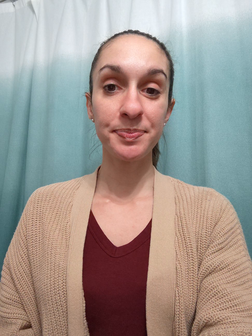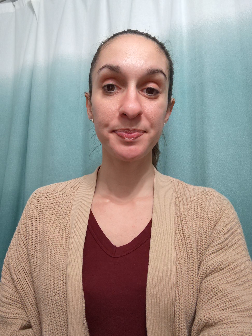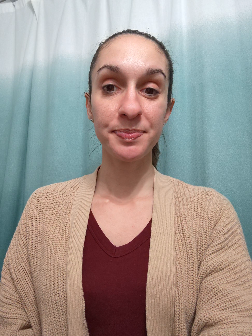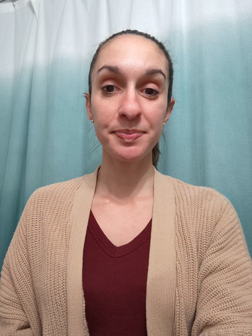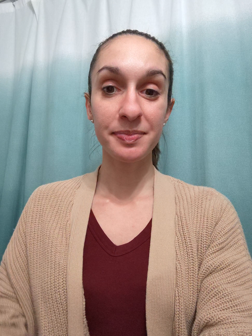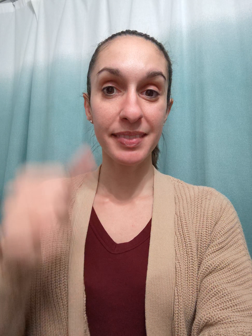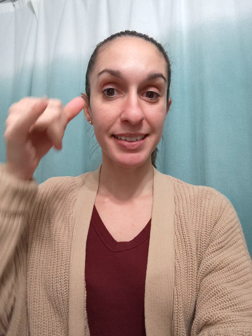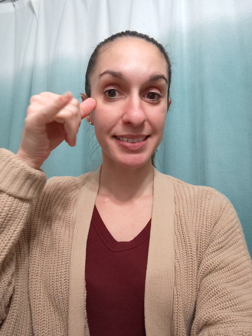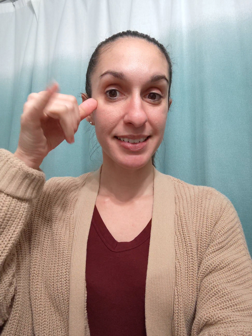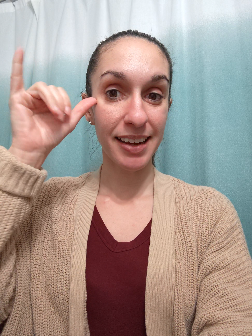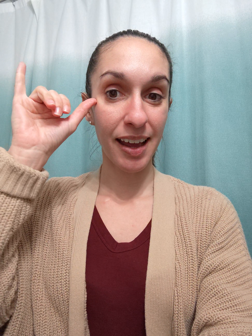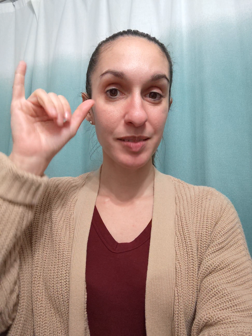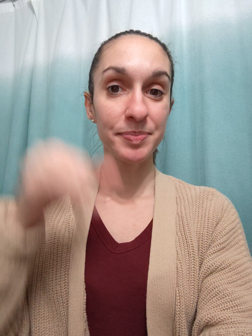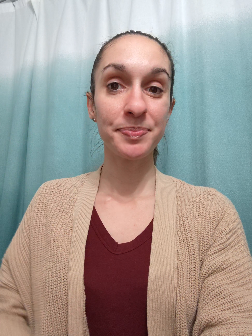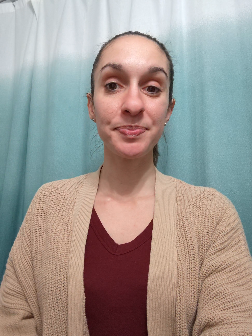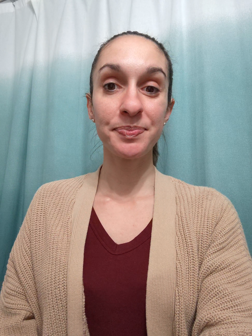cow